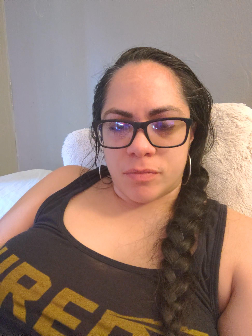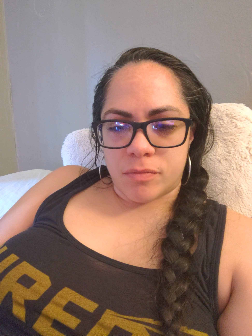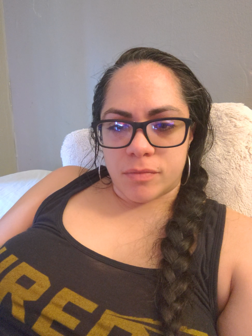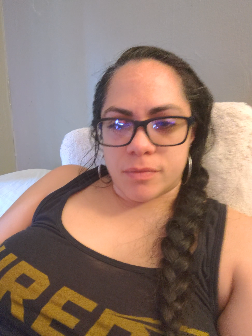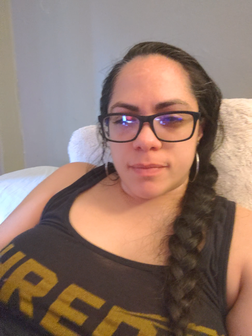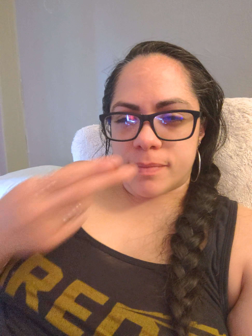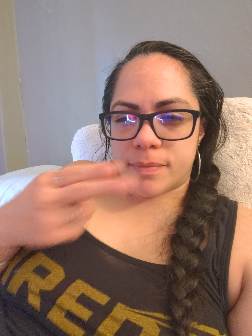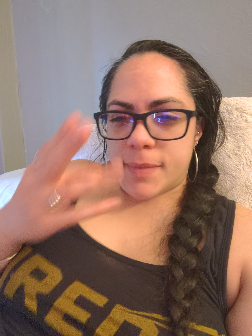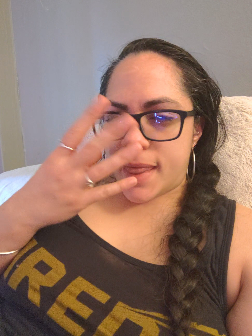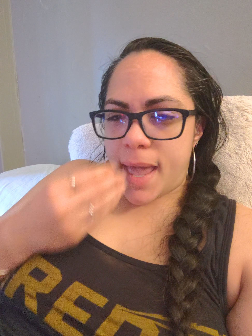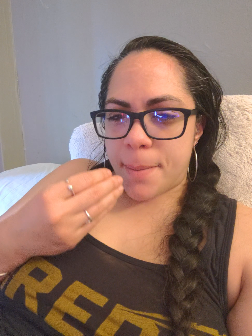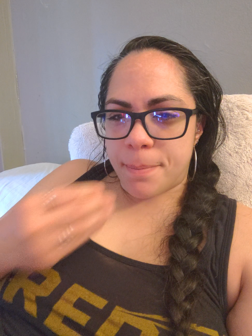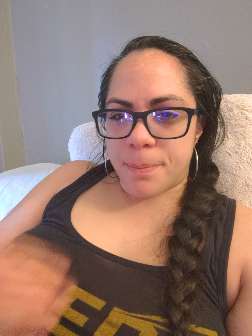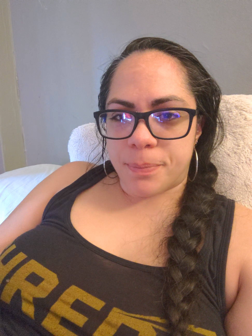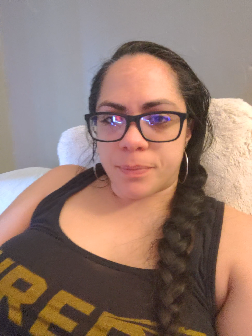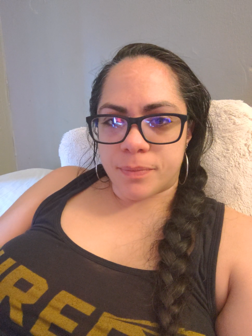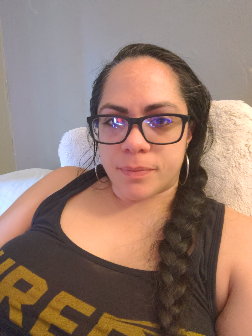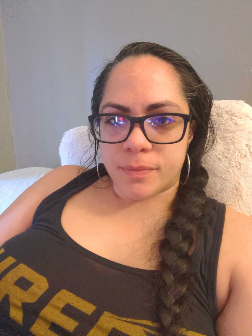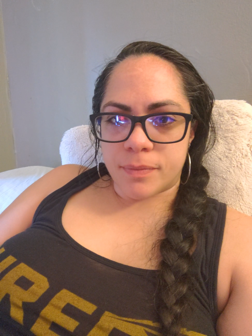nap